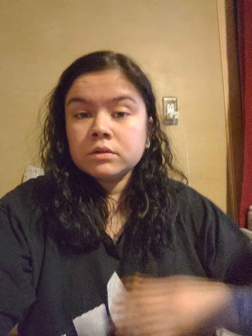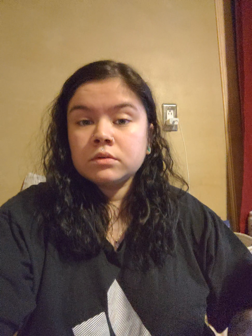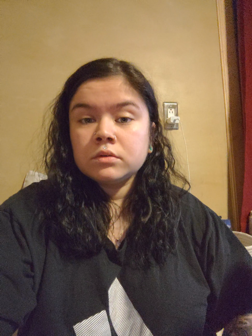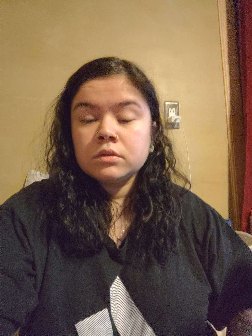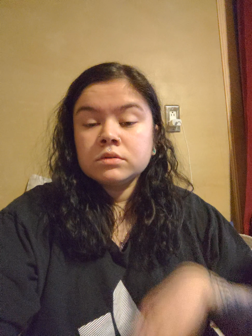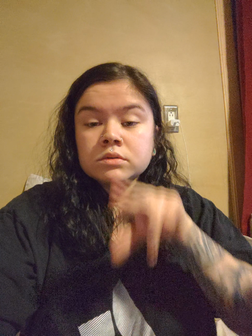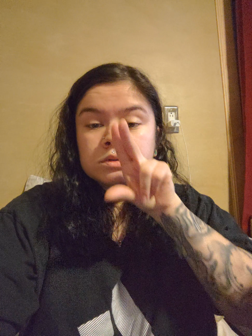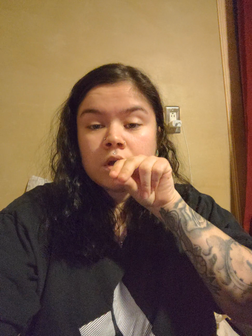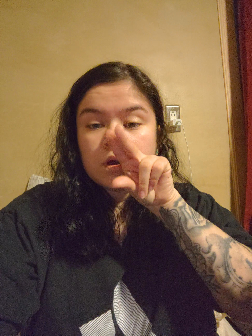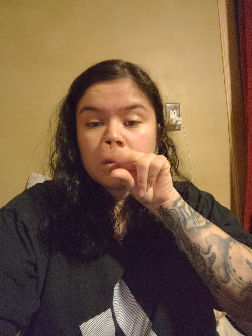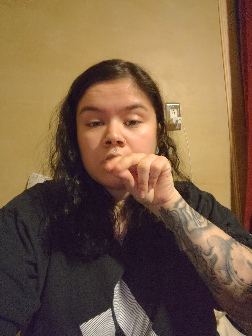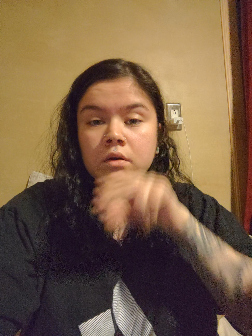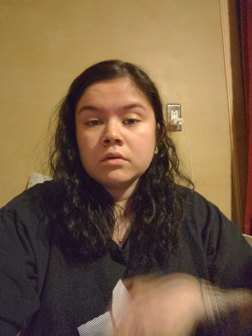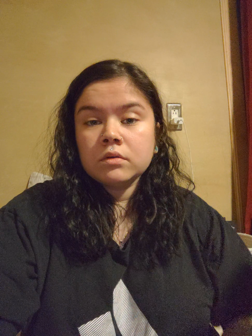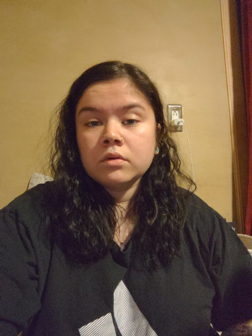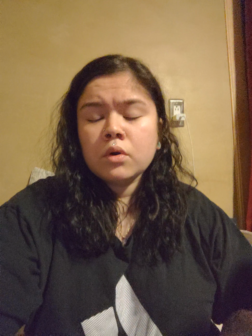duck